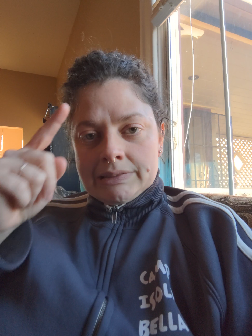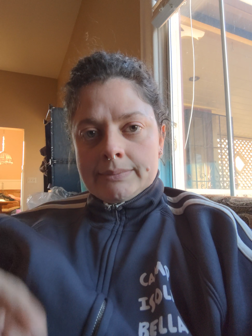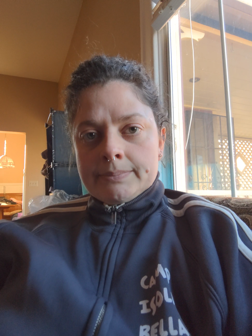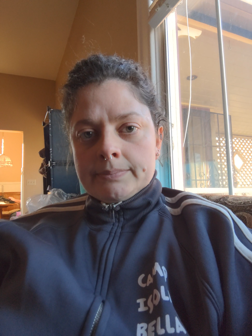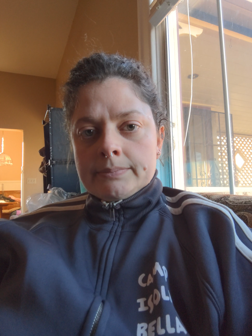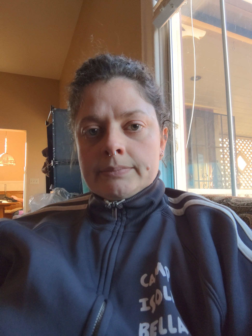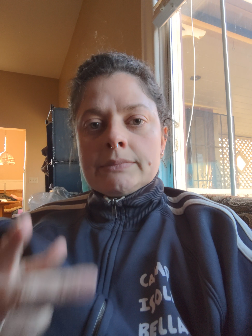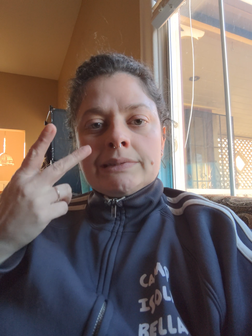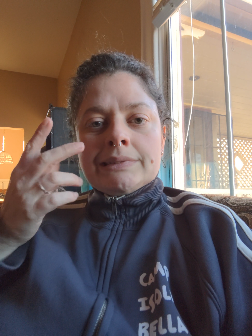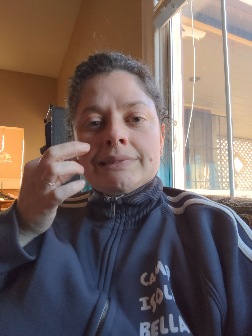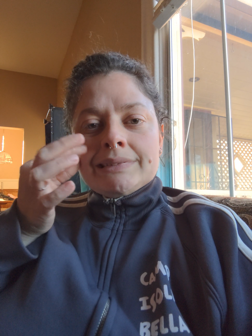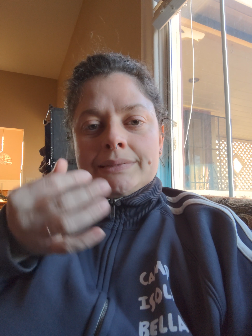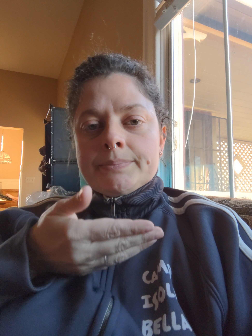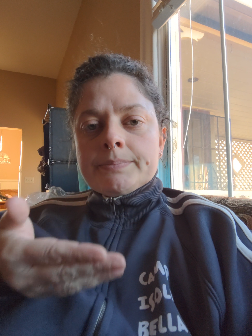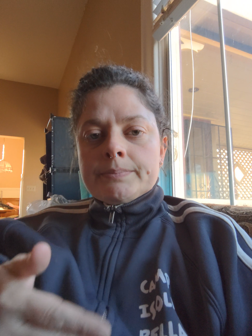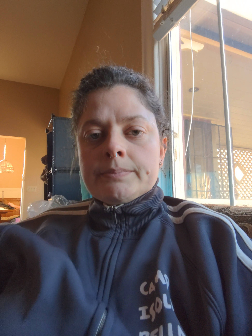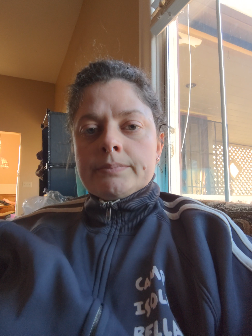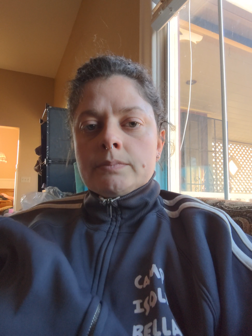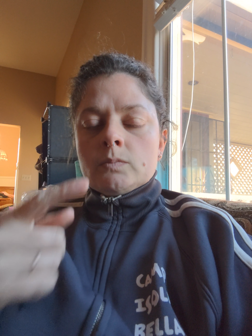kitty